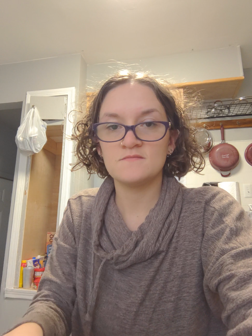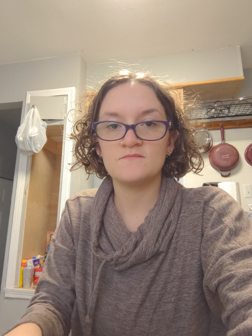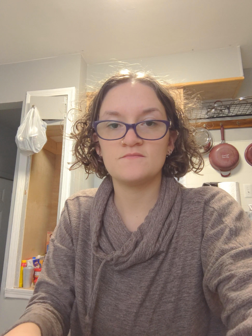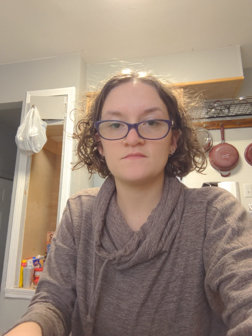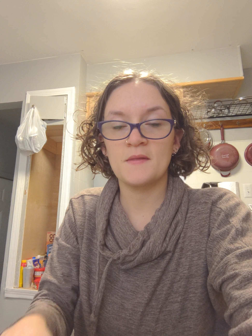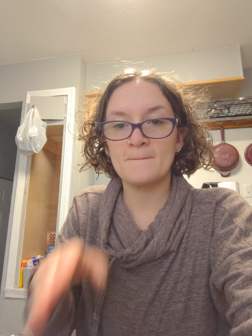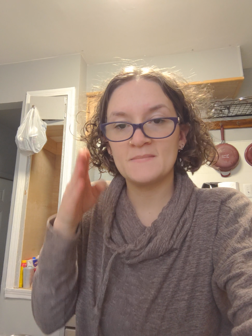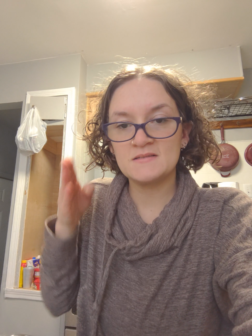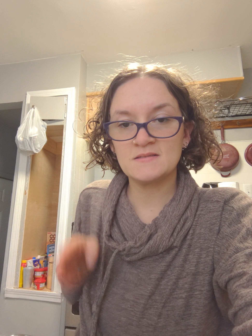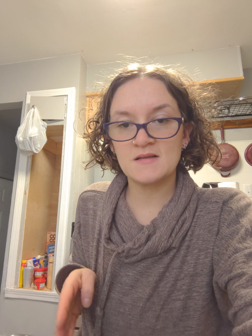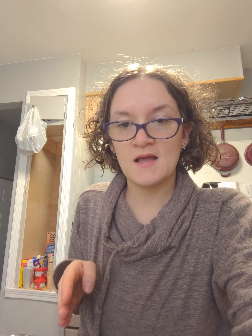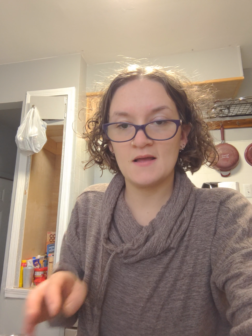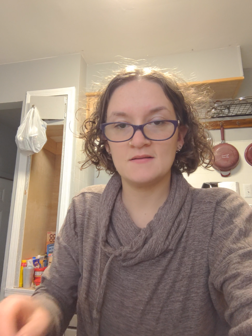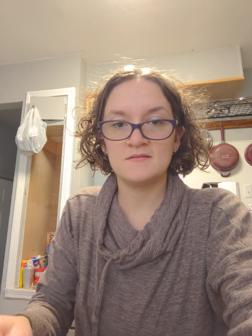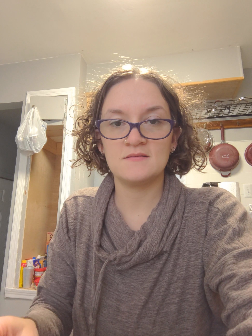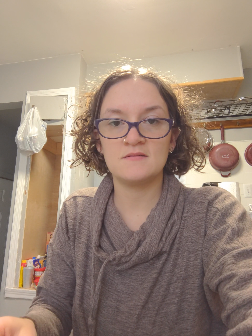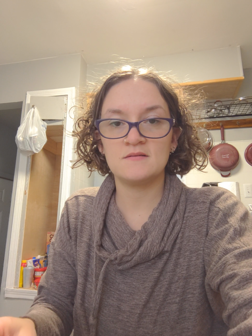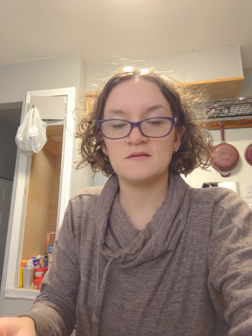beside